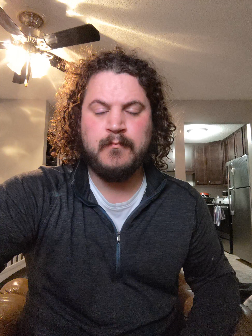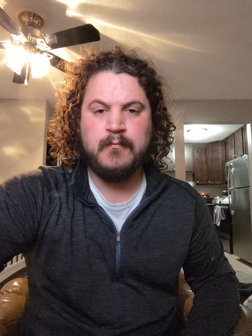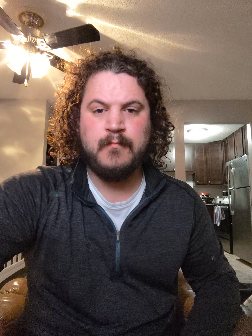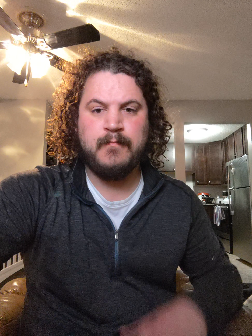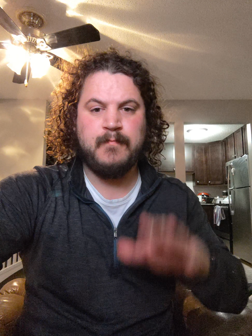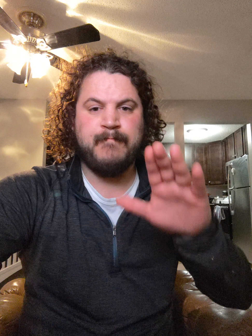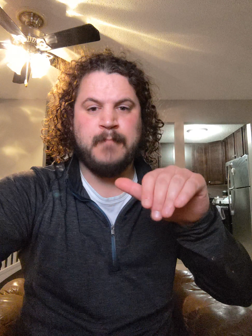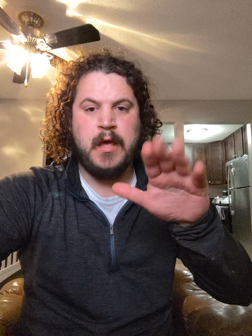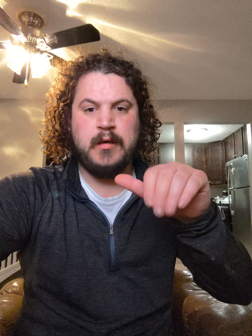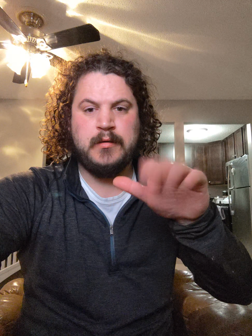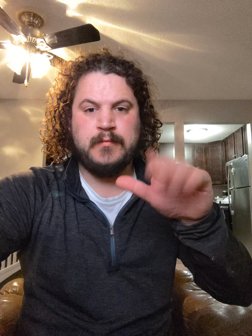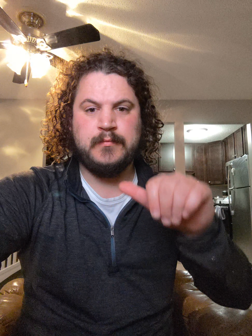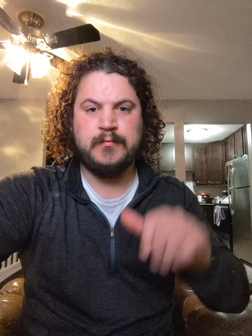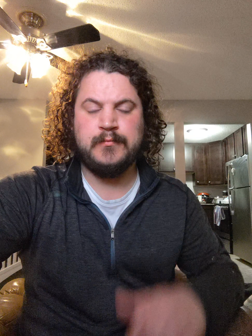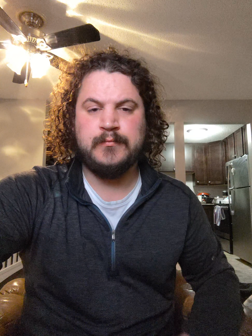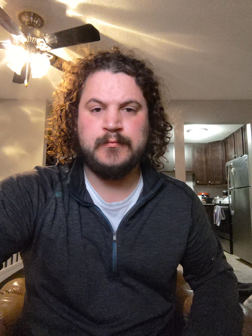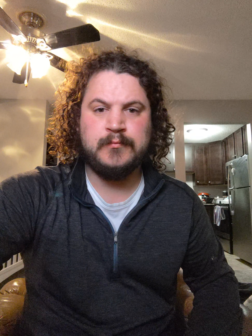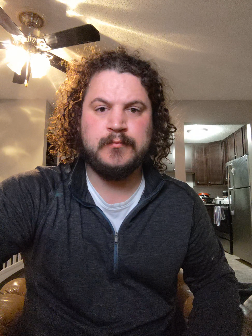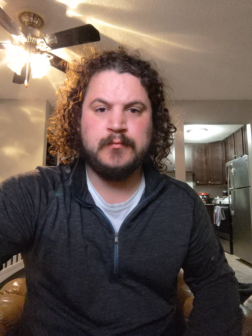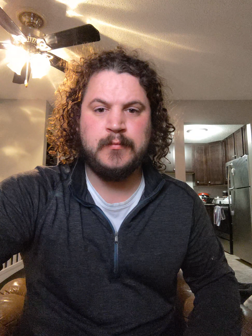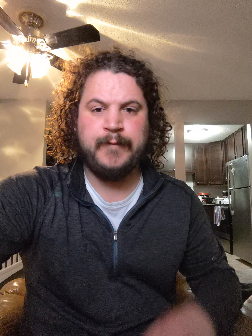bye